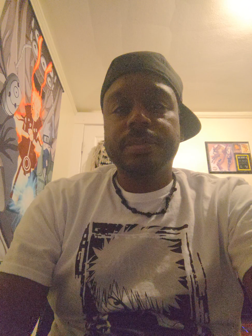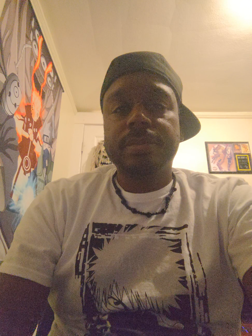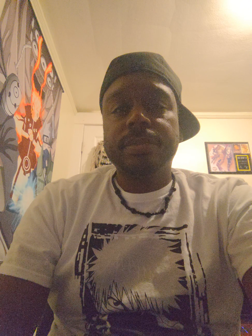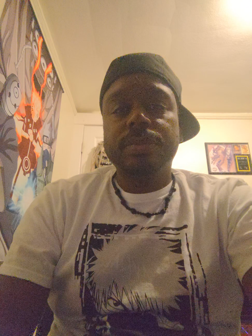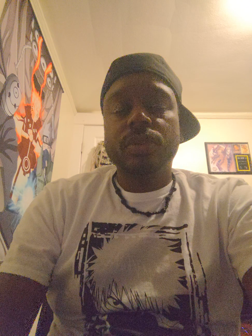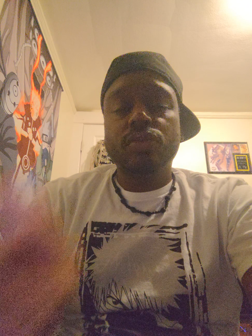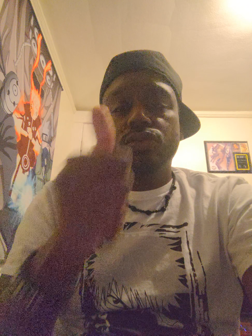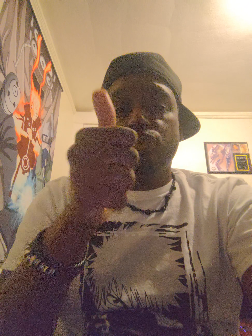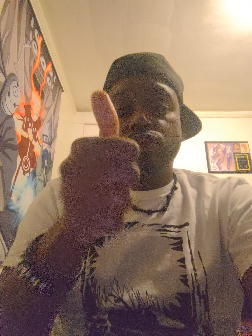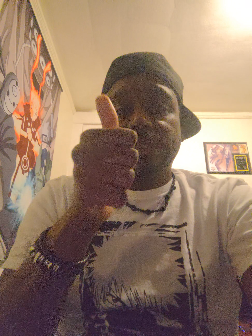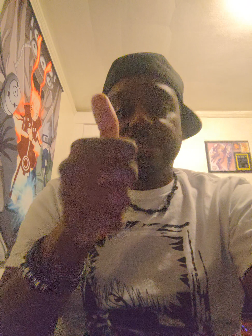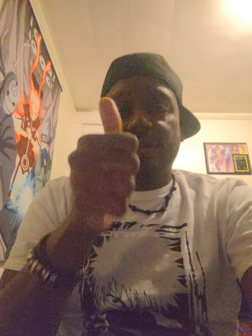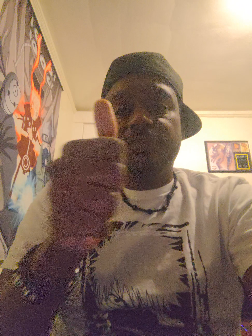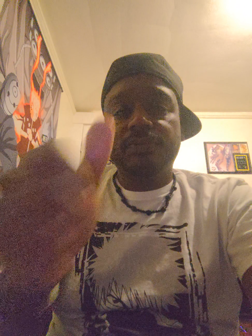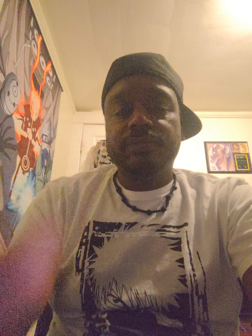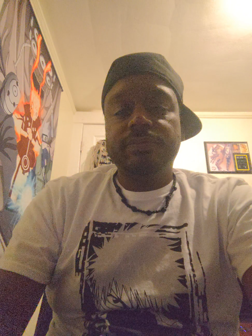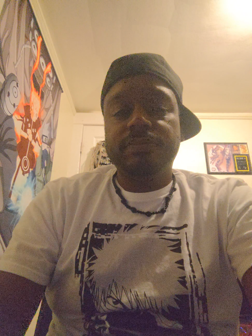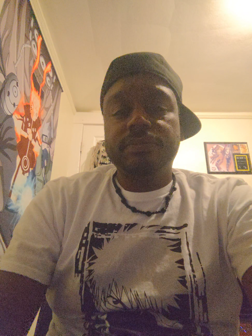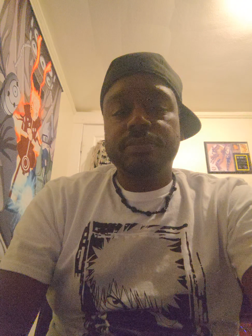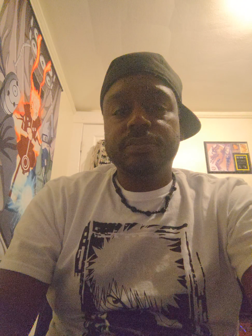yourself